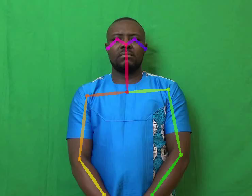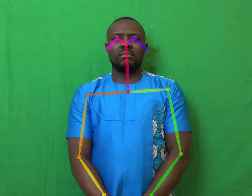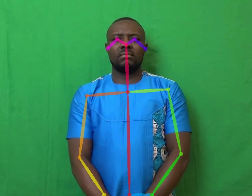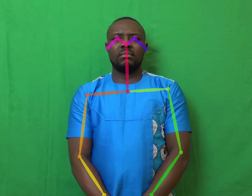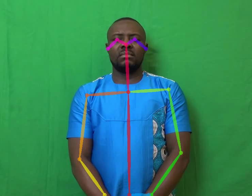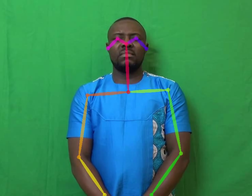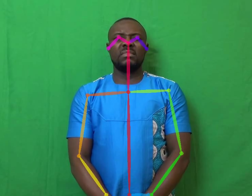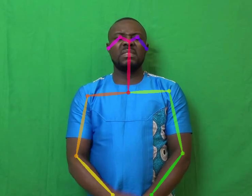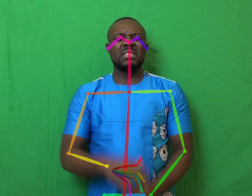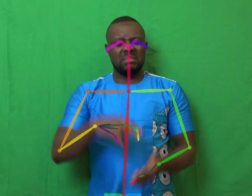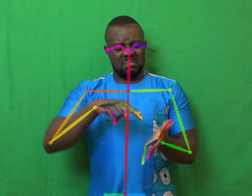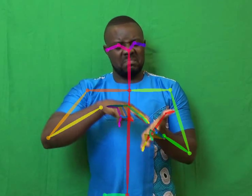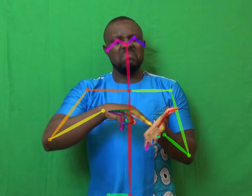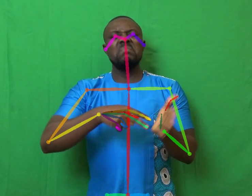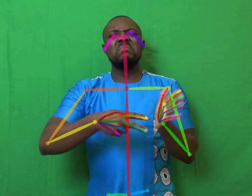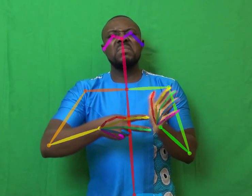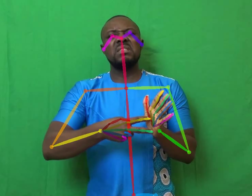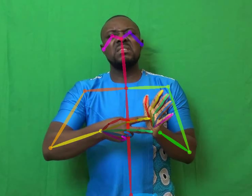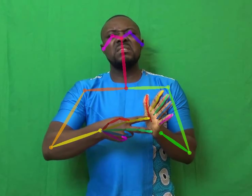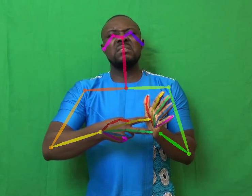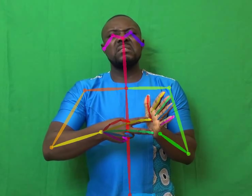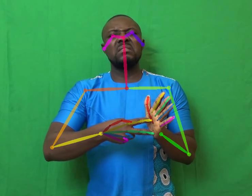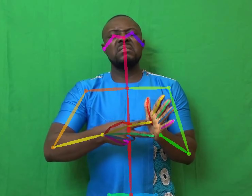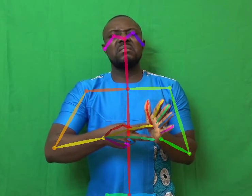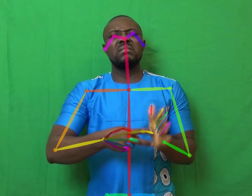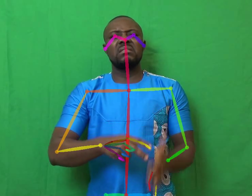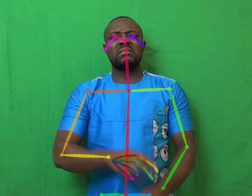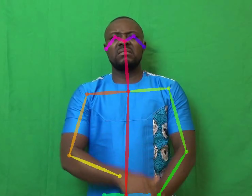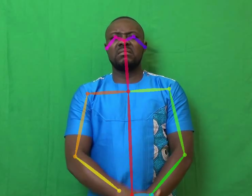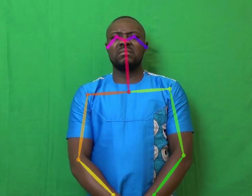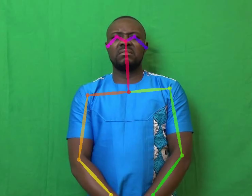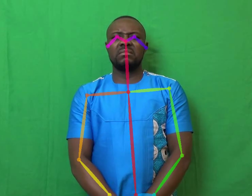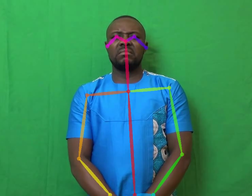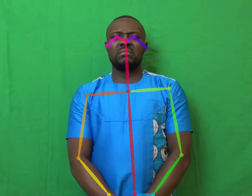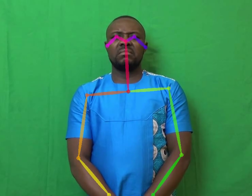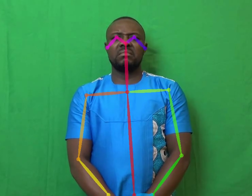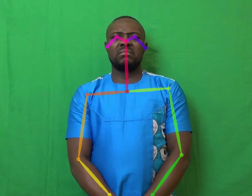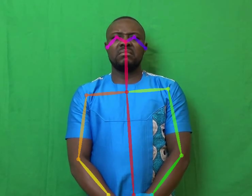meaning